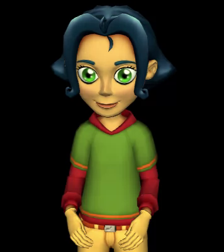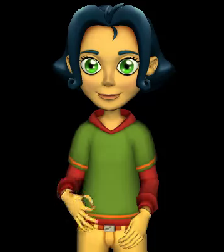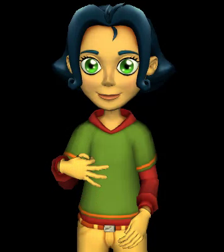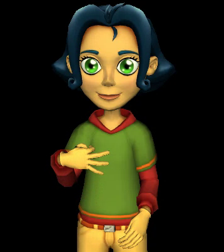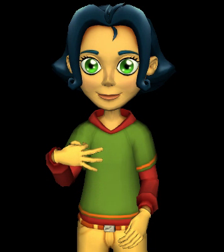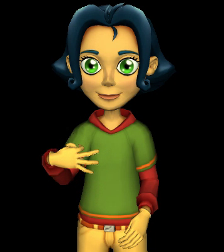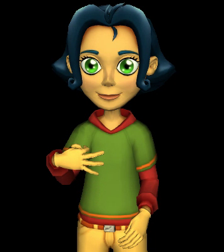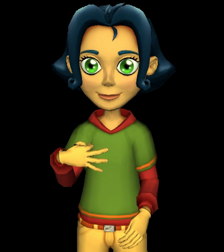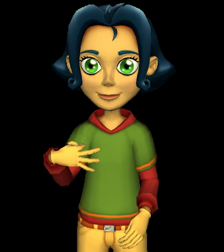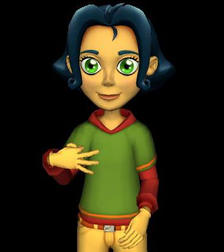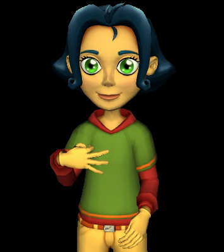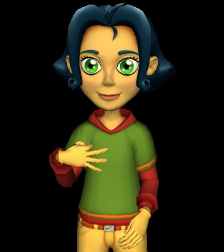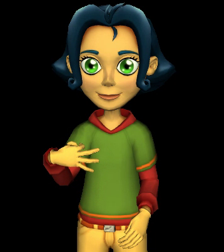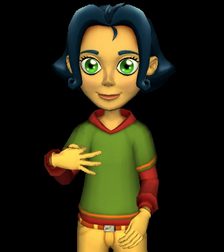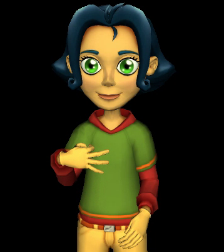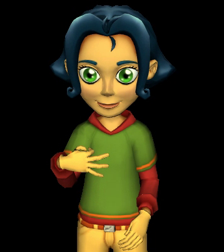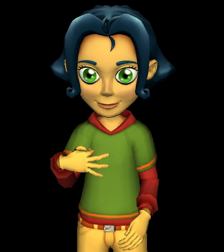تلقائي